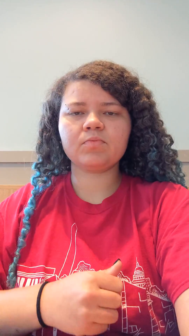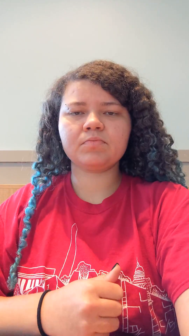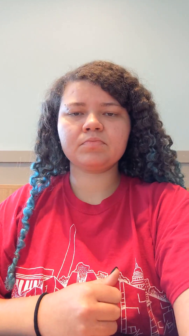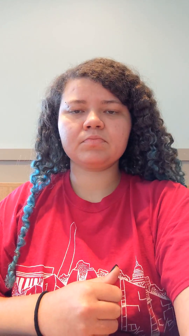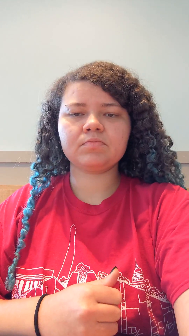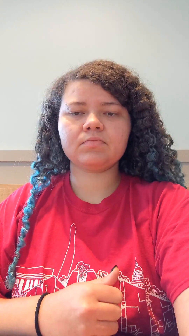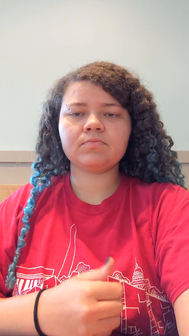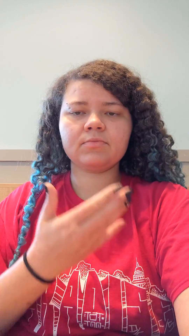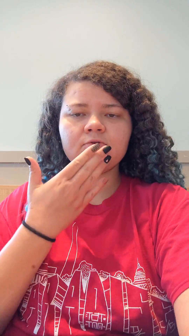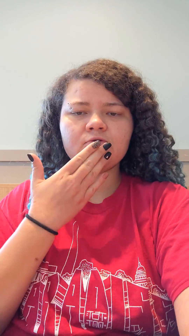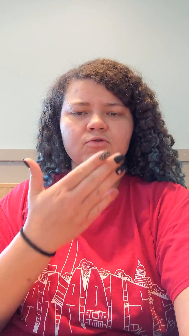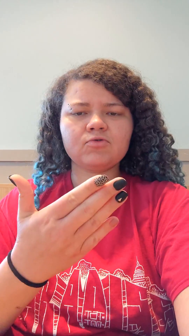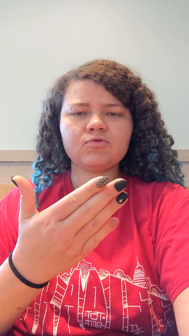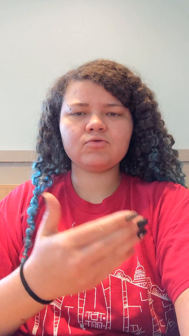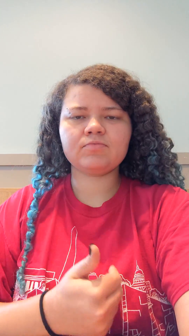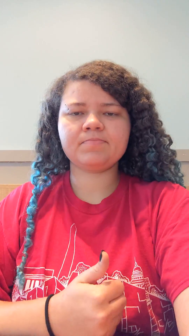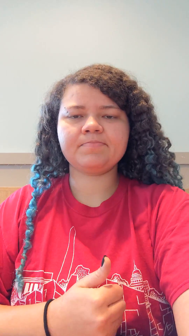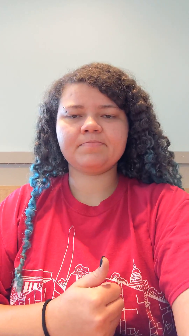good